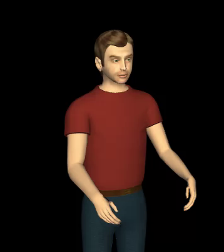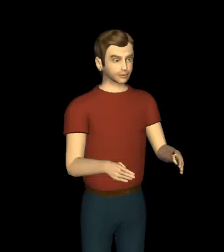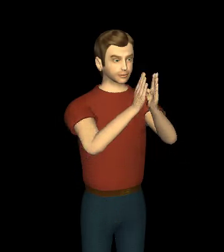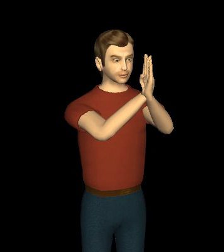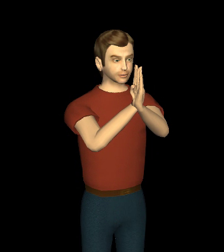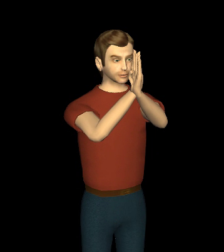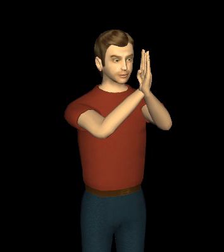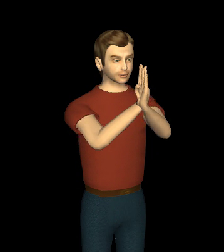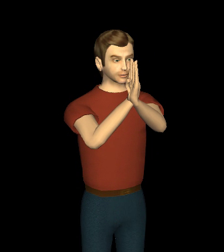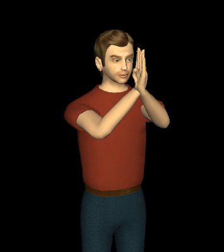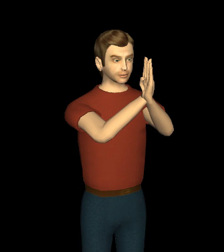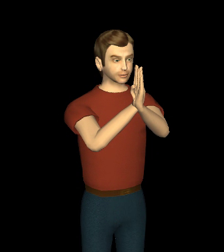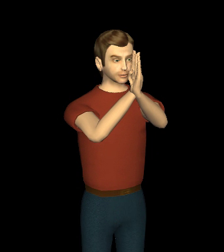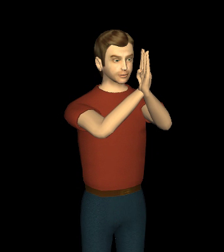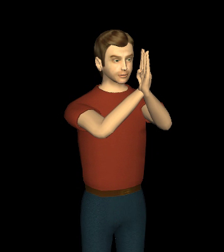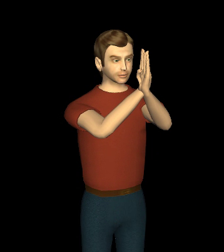يخفي